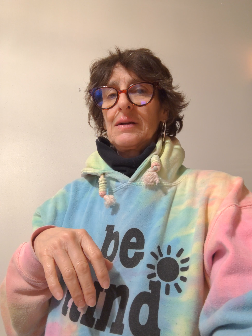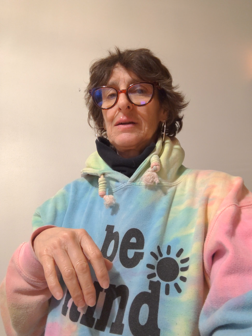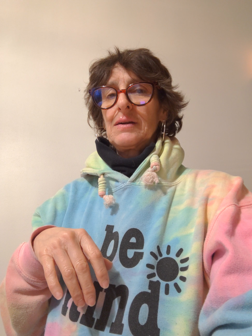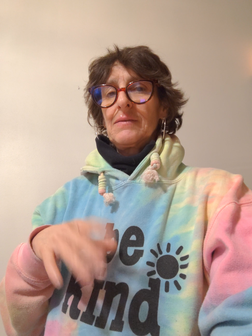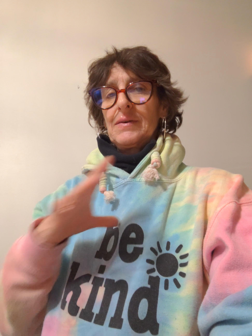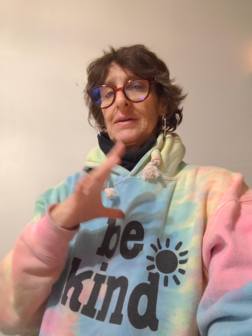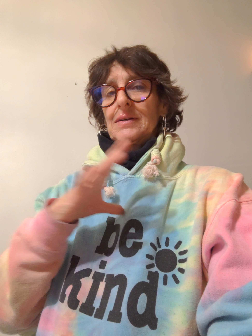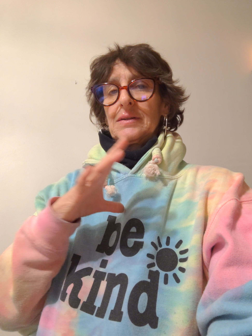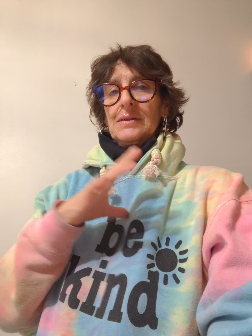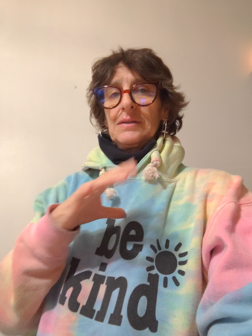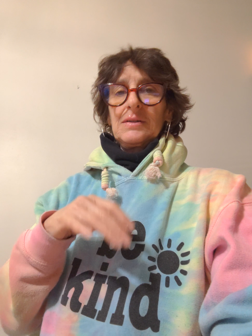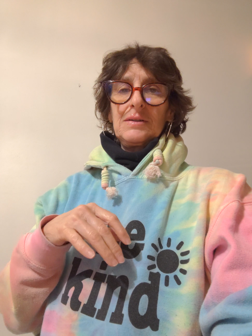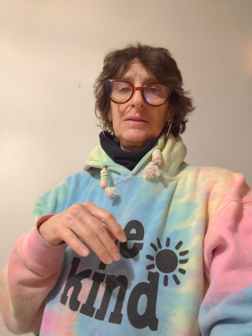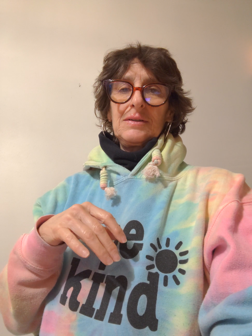fine